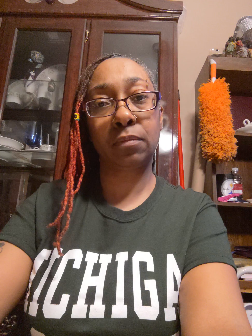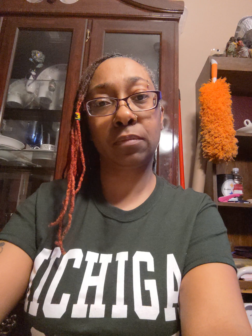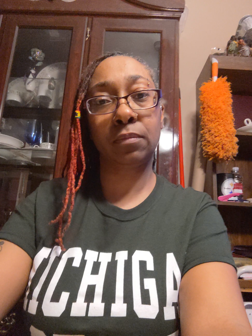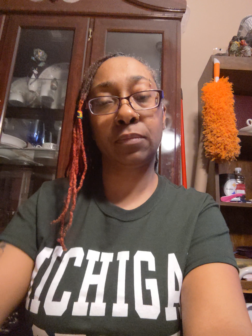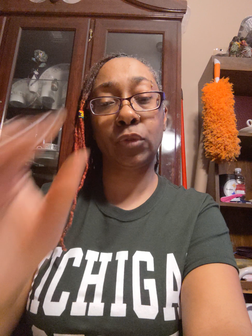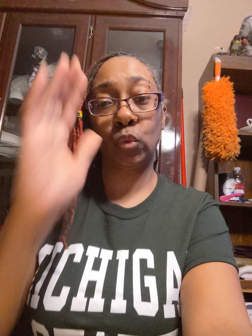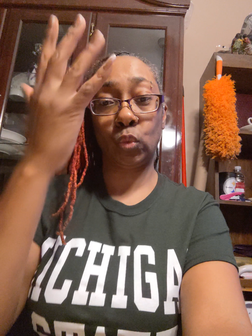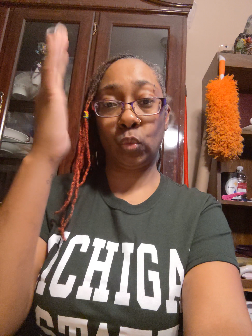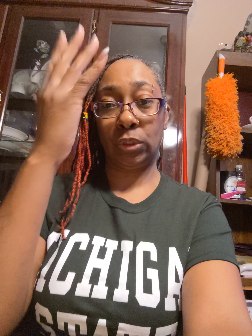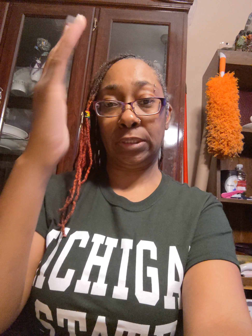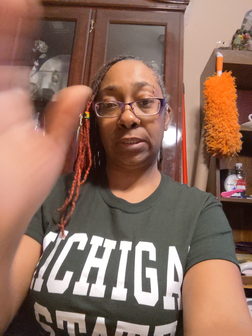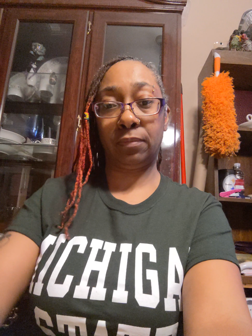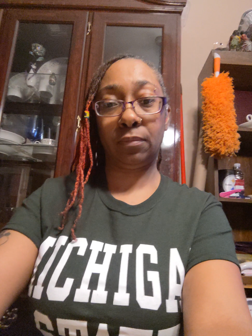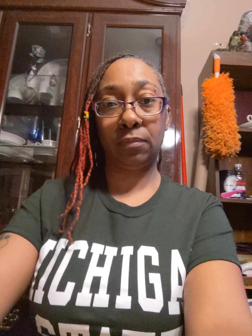tree